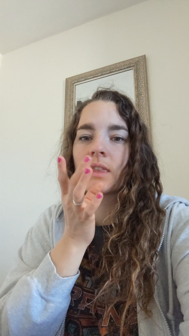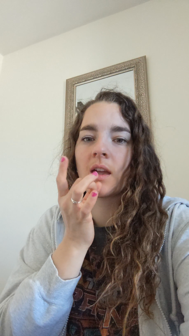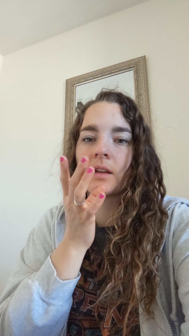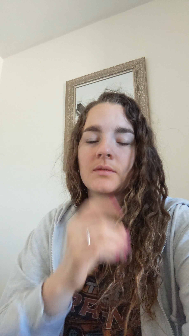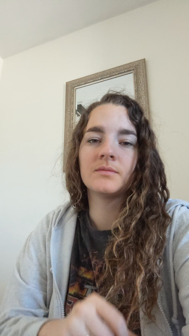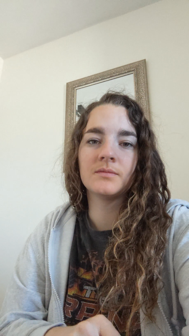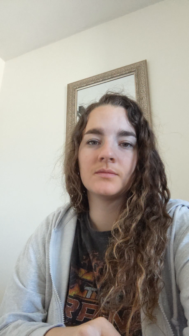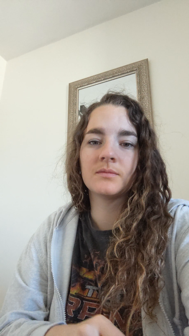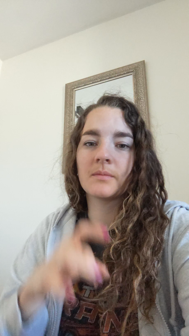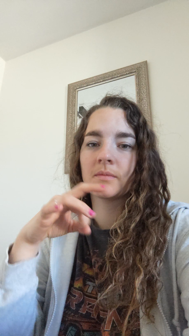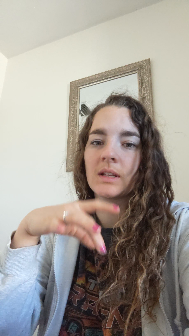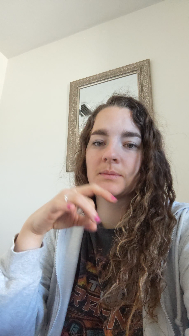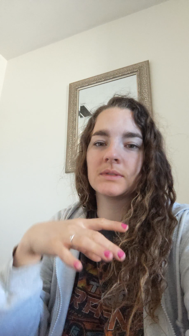pumpkin